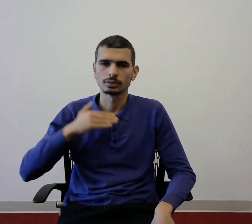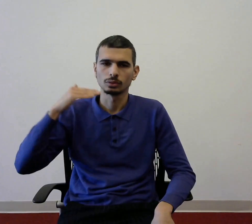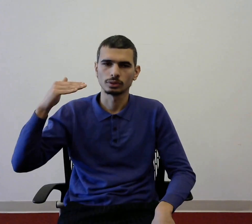siz